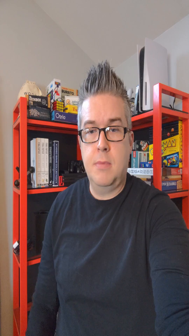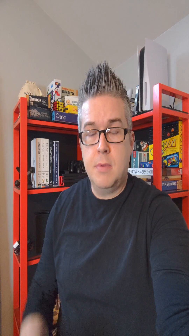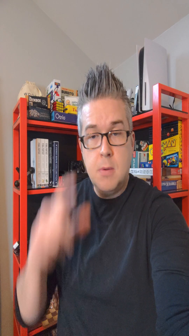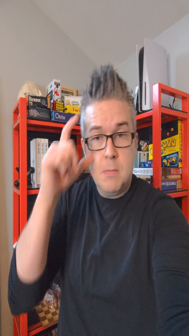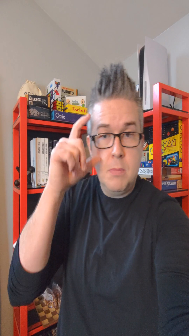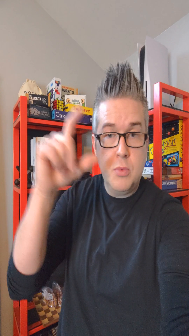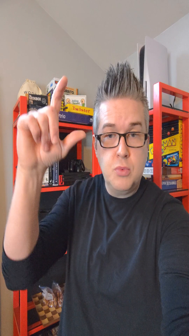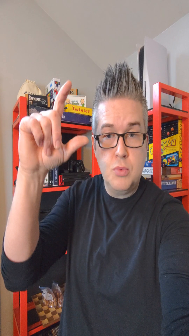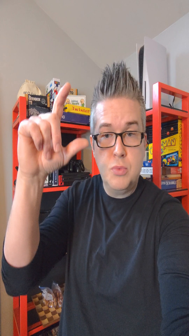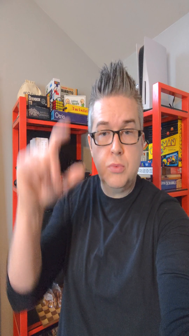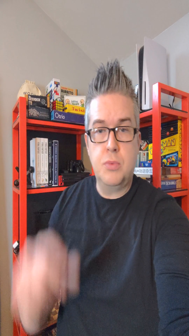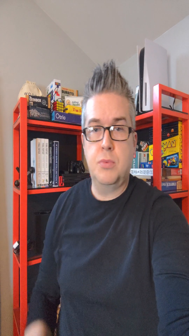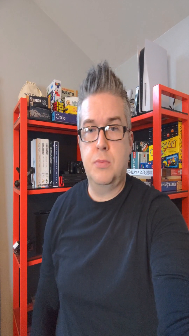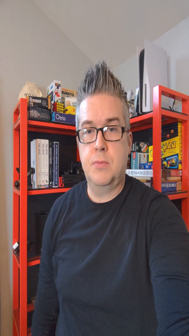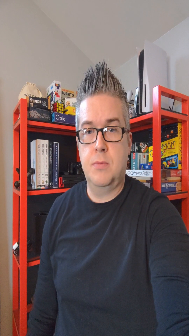moon